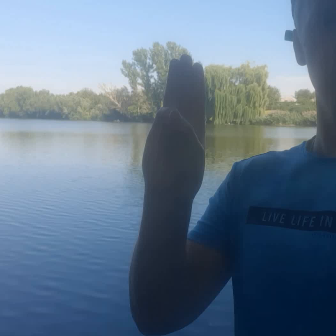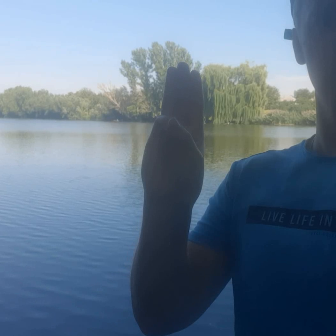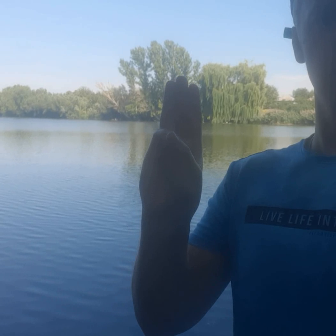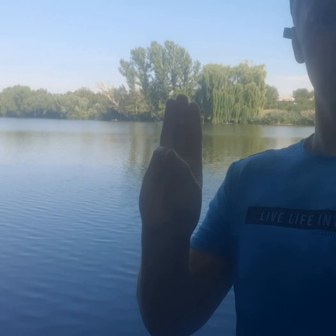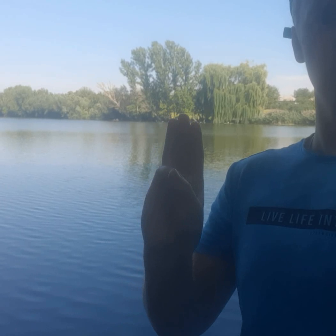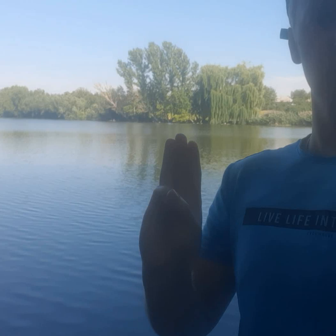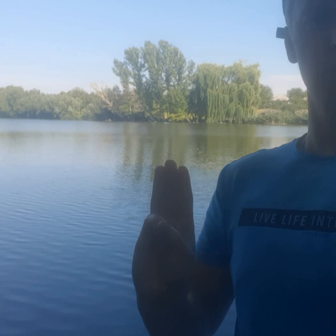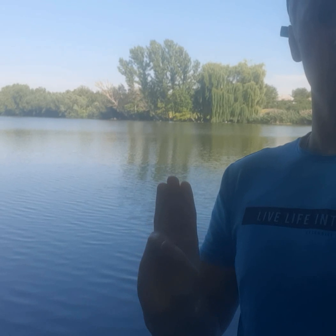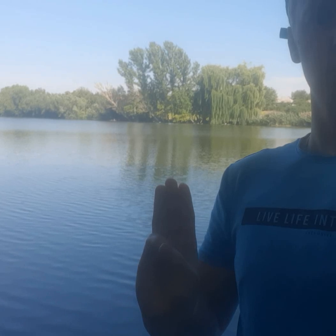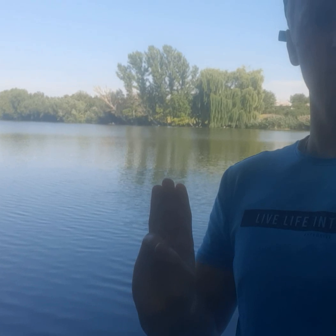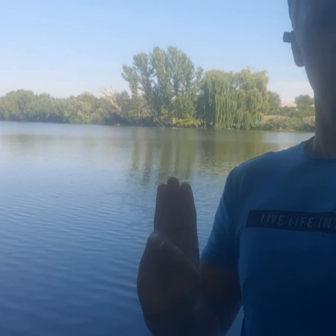Щ